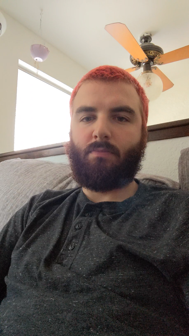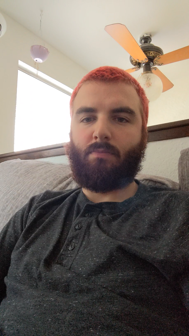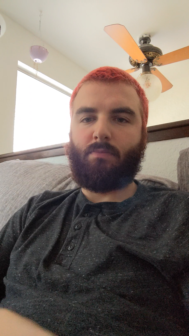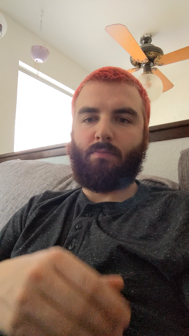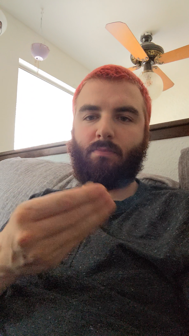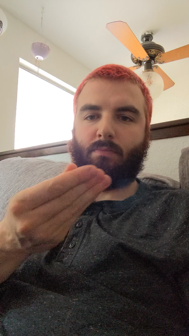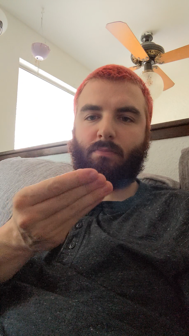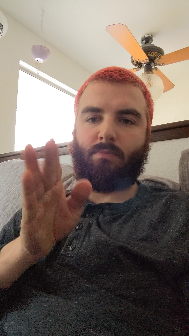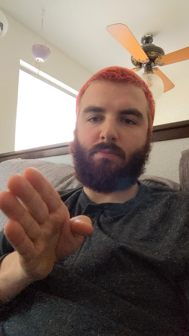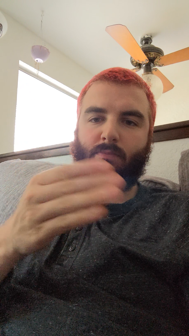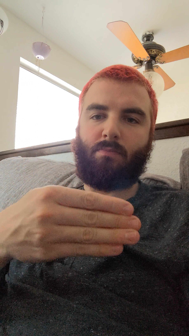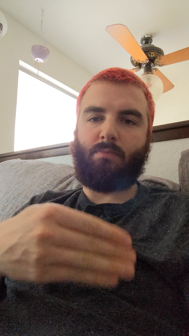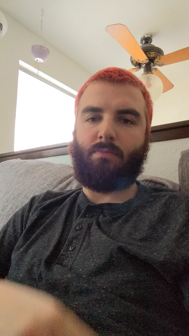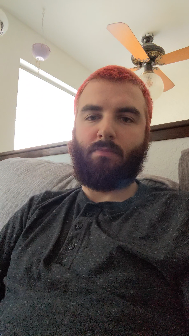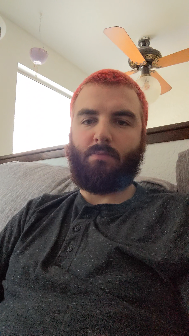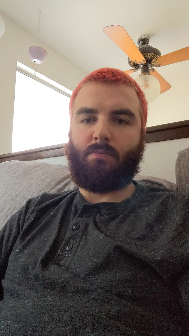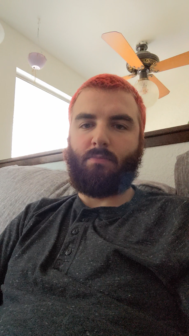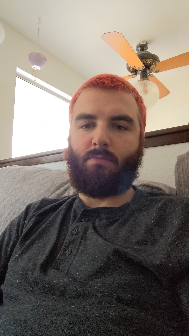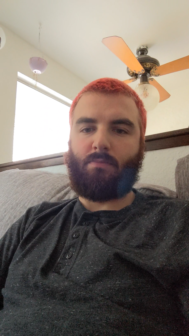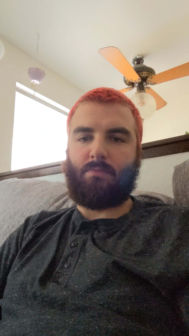sandbox